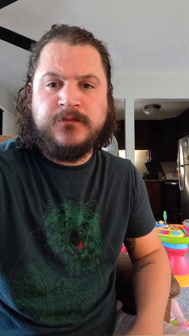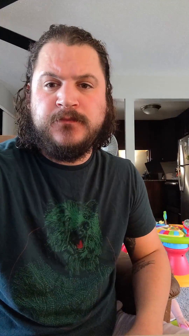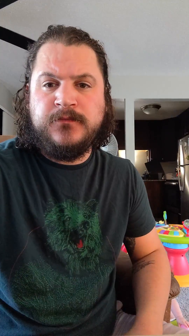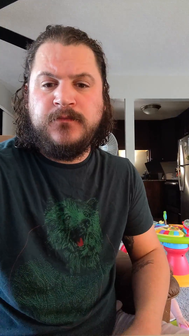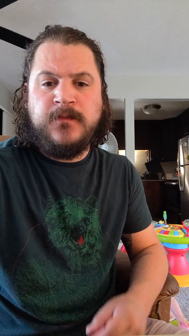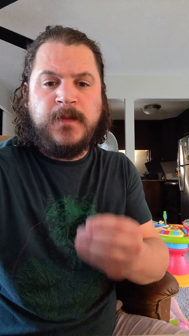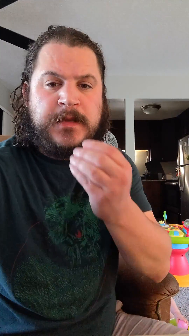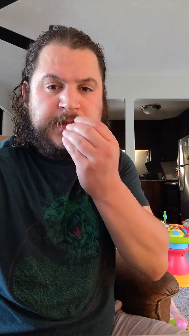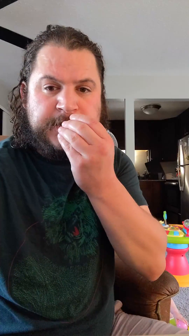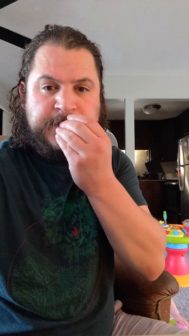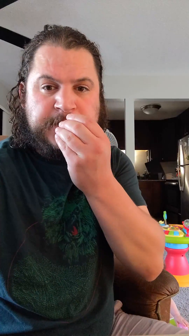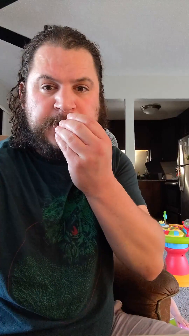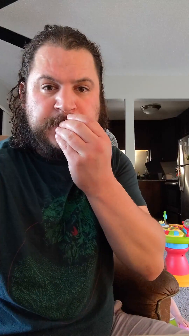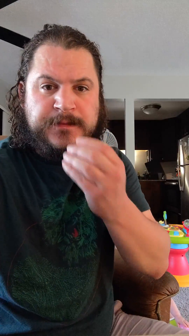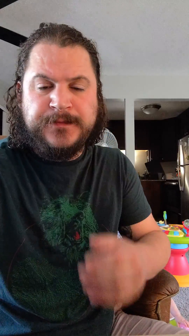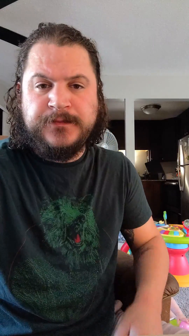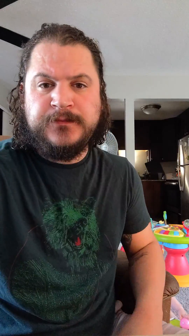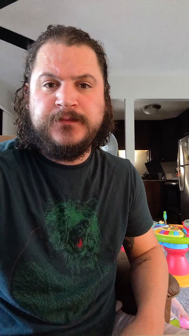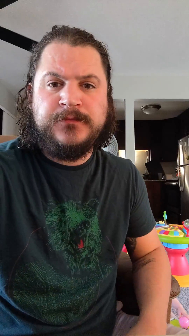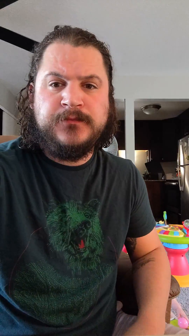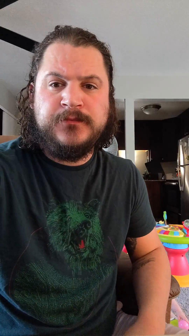eat